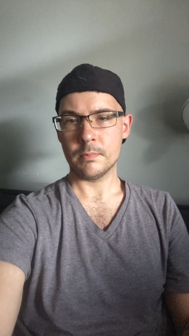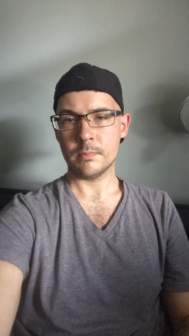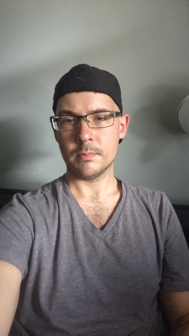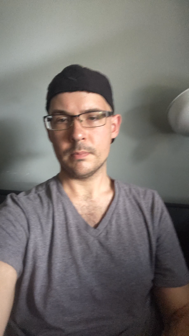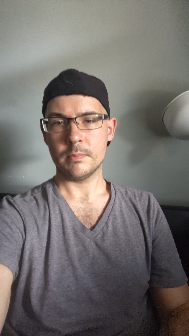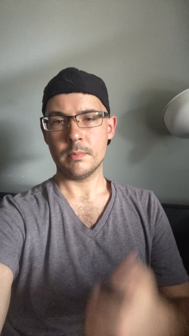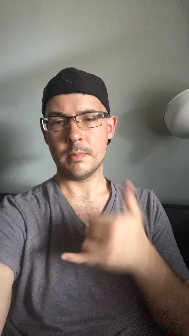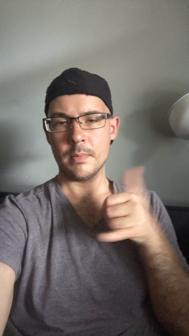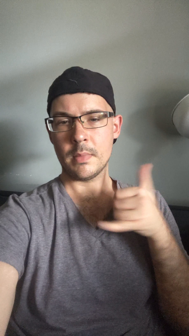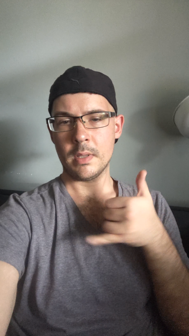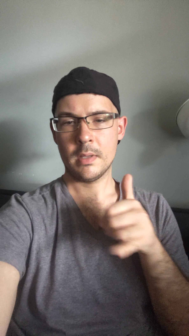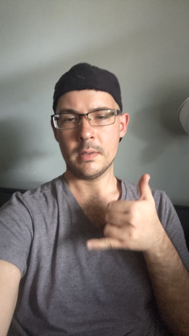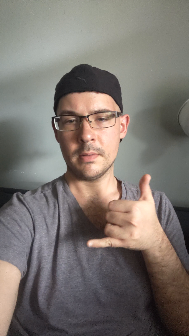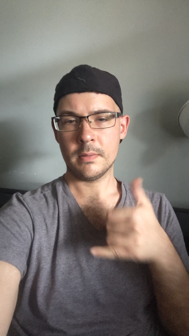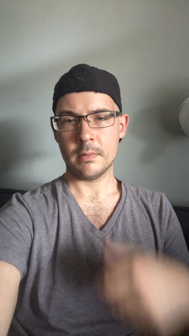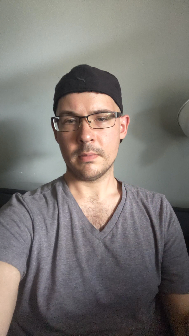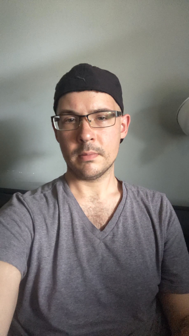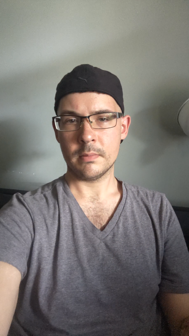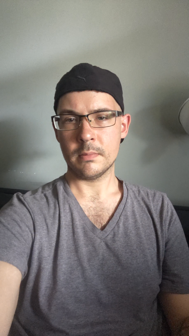play